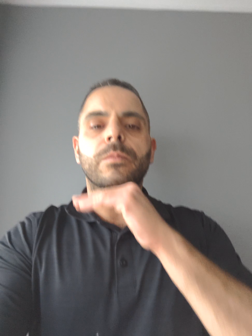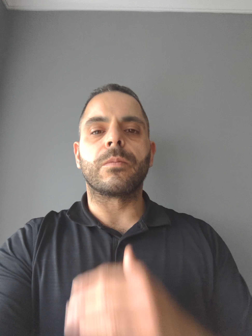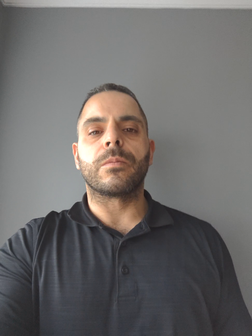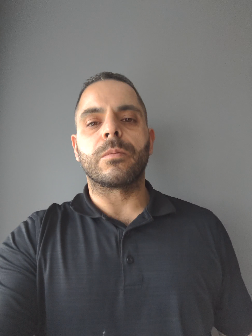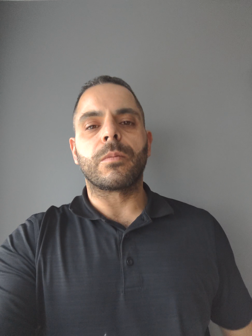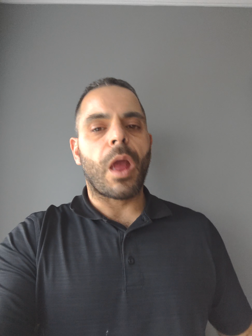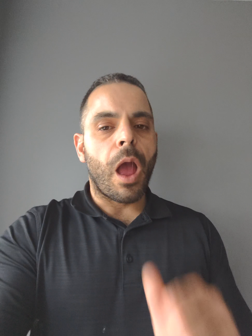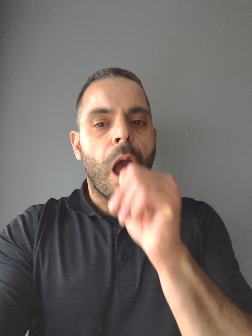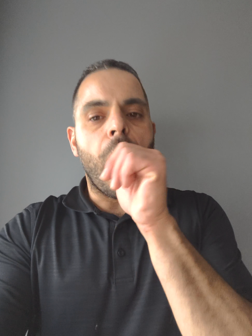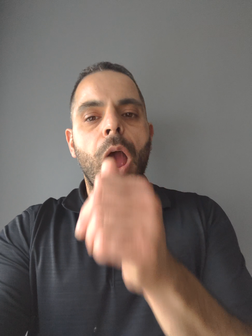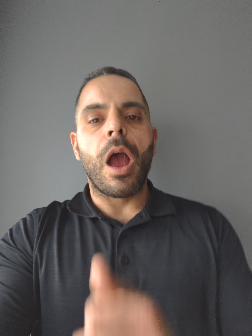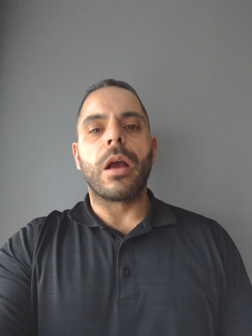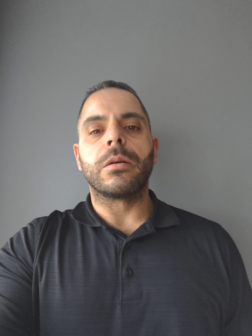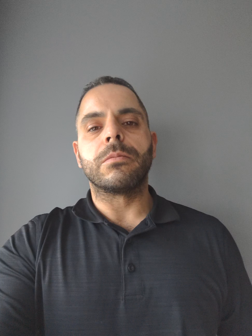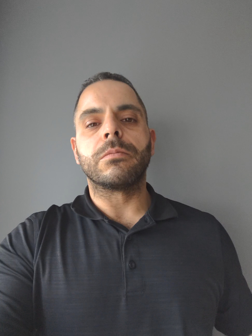nuts